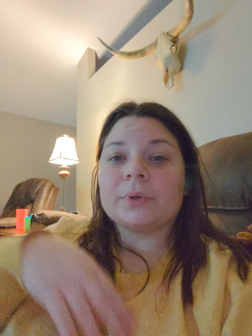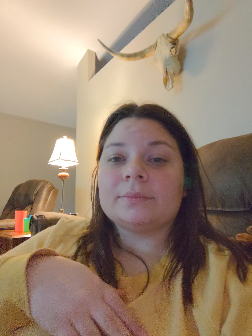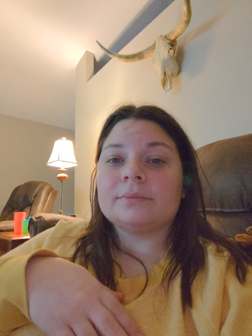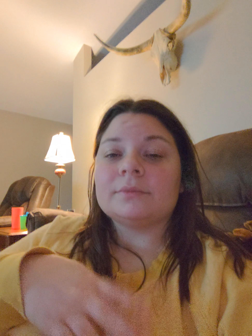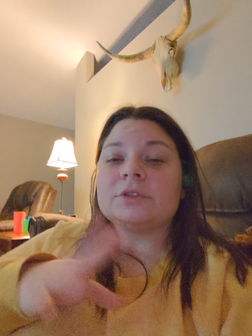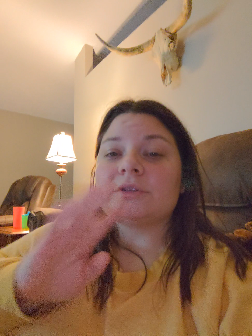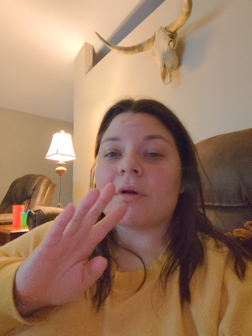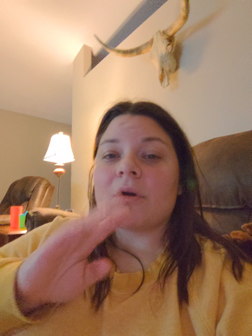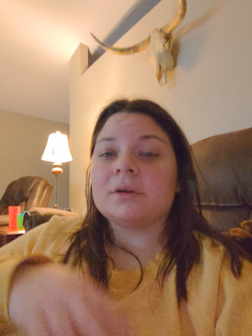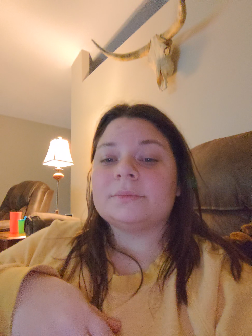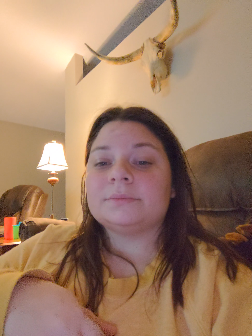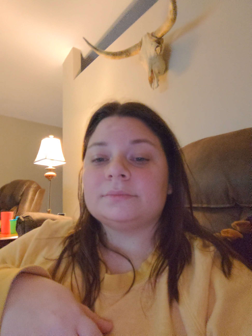talk